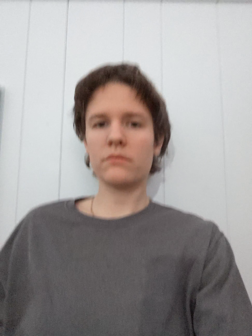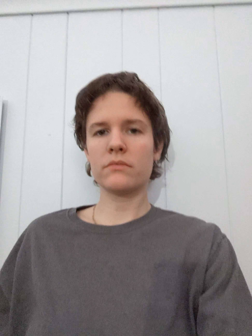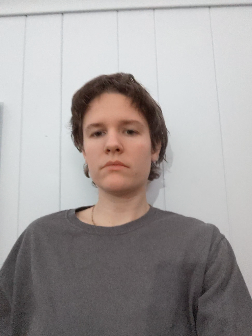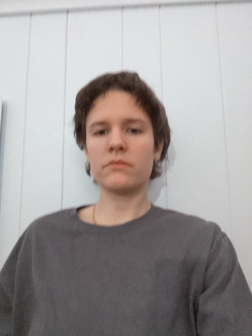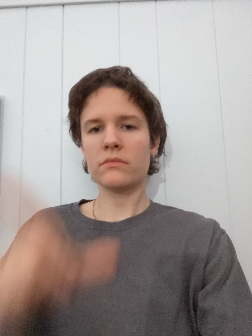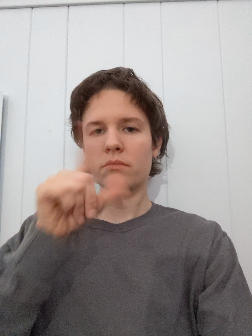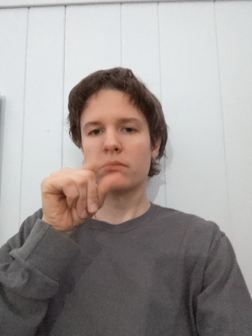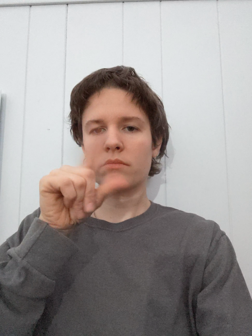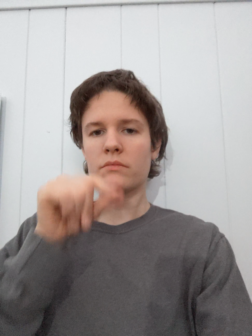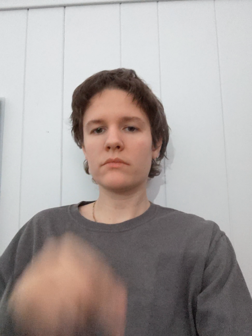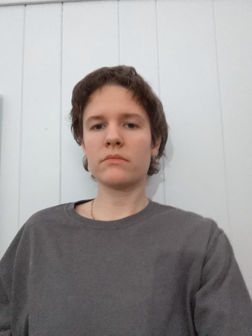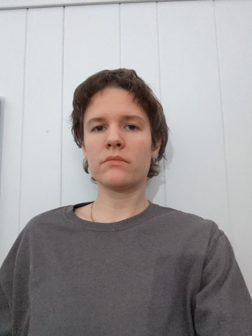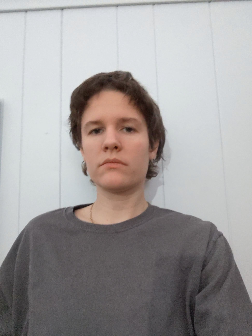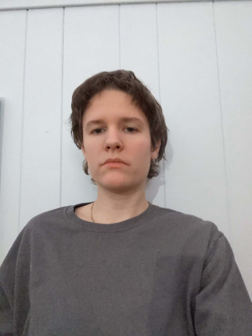bird